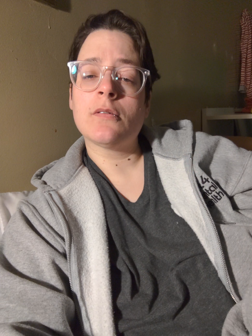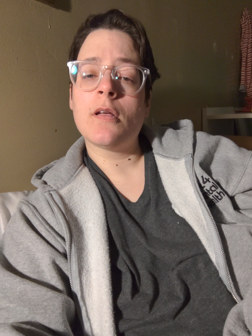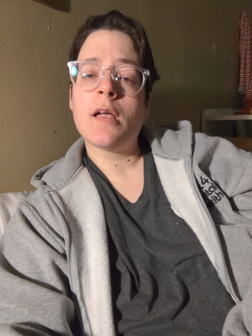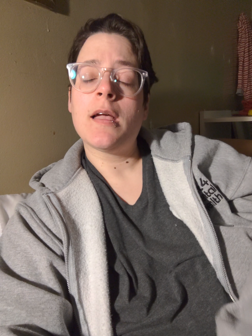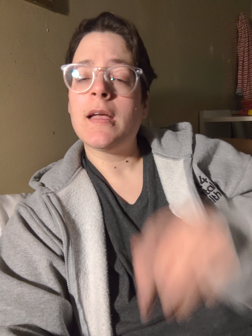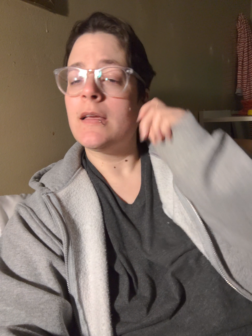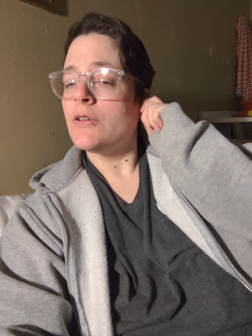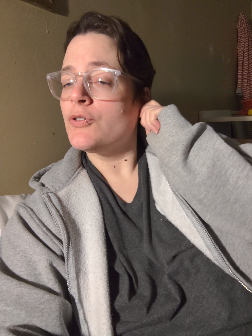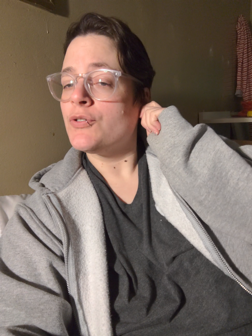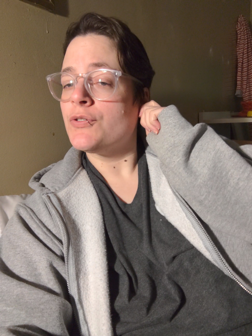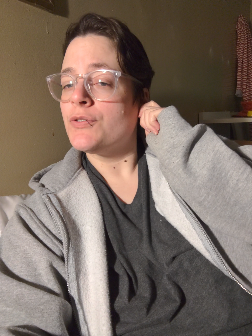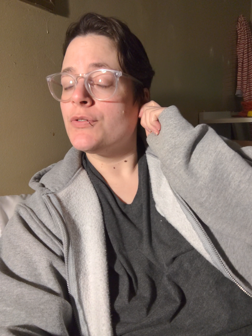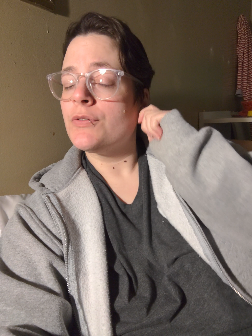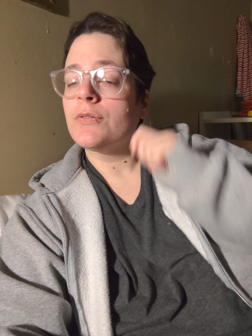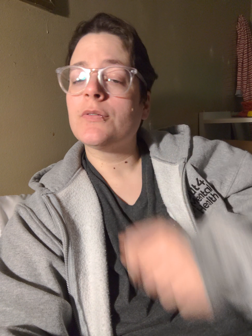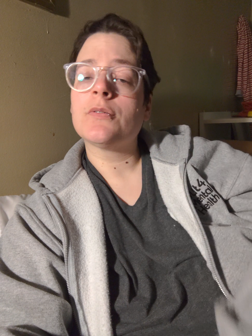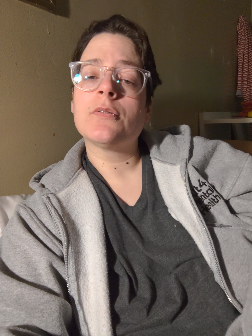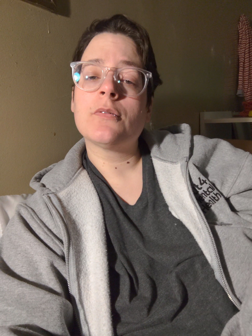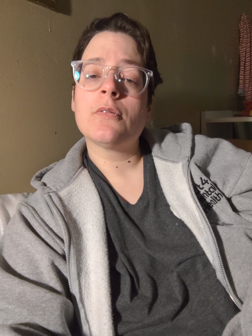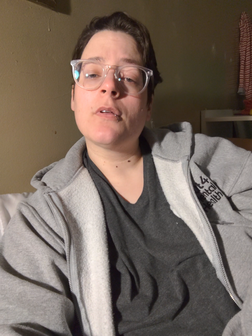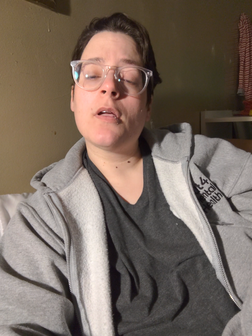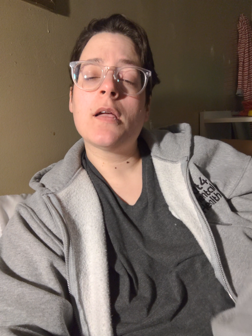ear